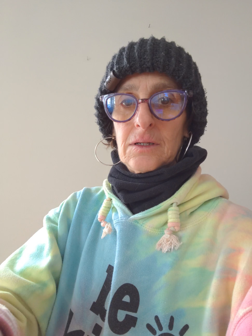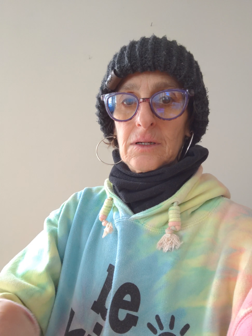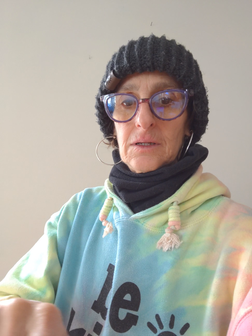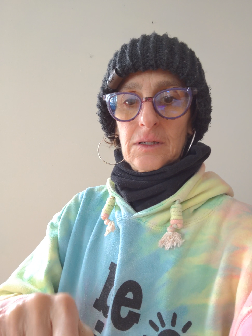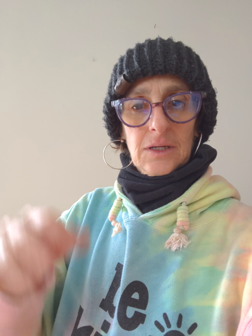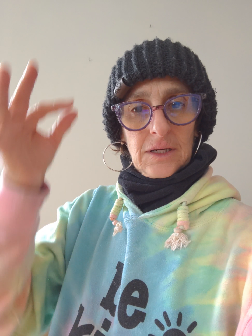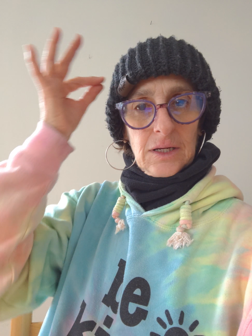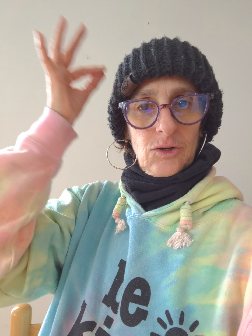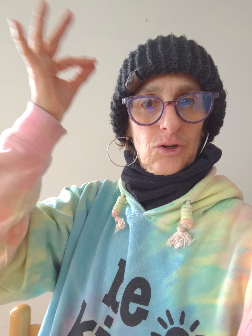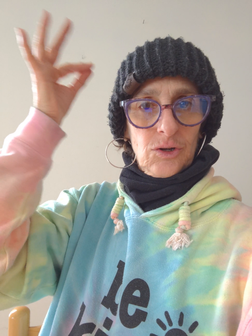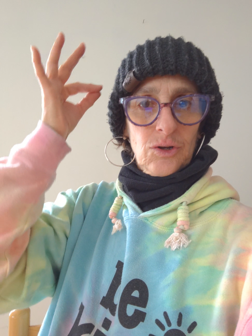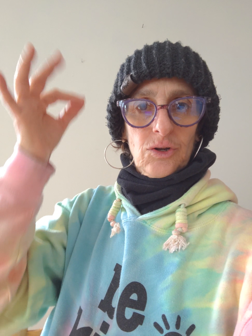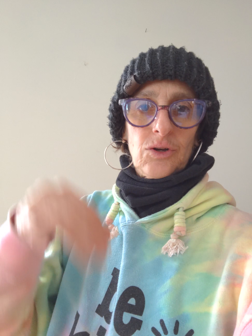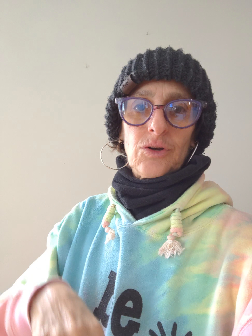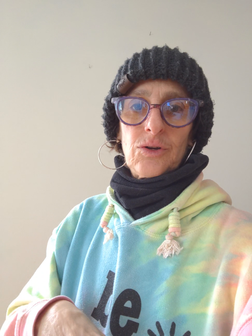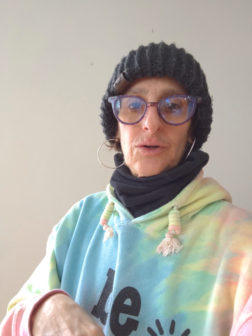hair